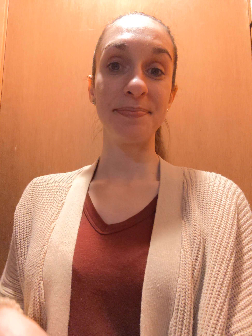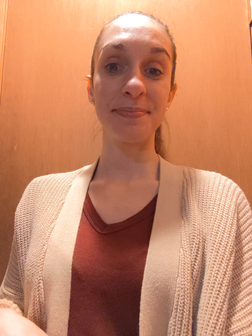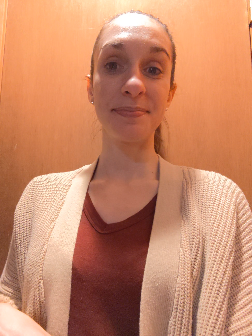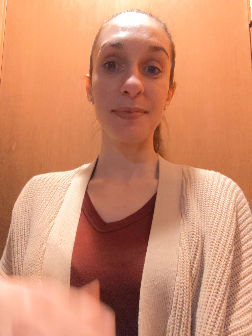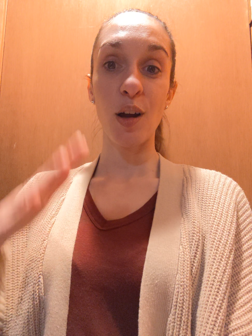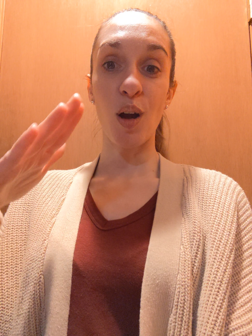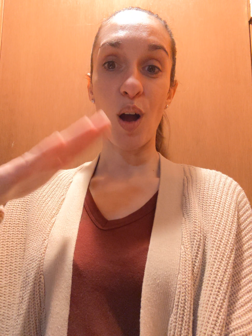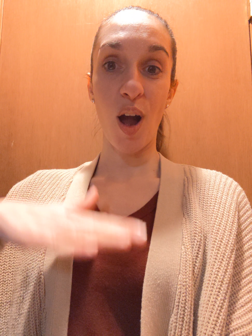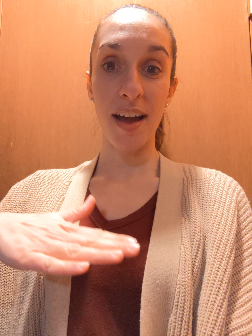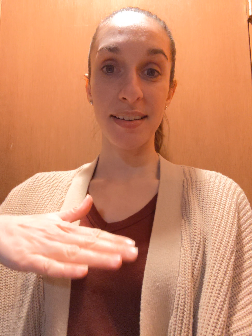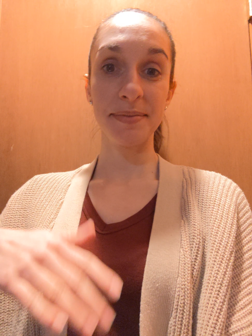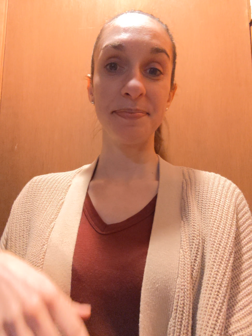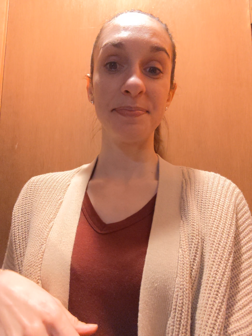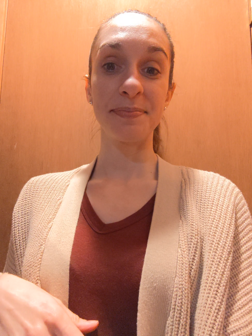on